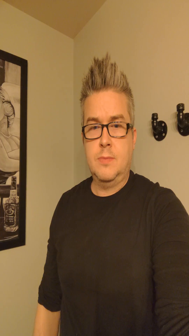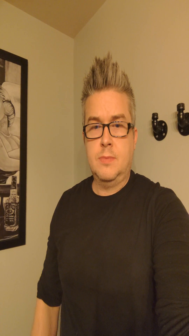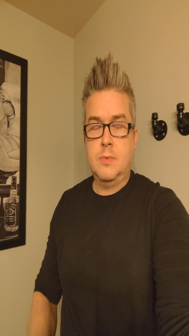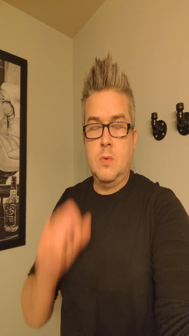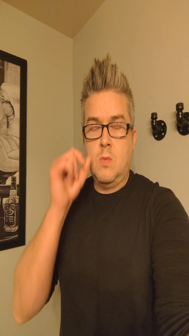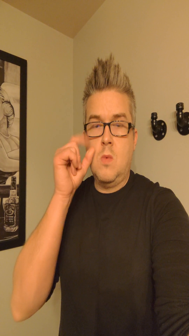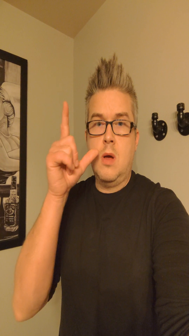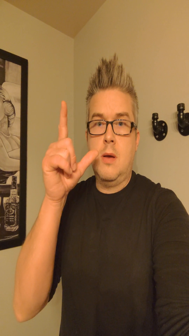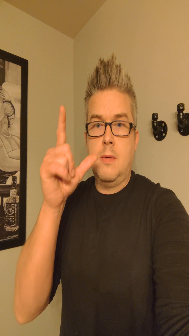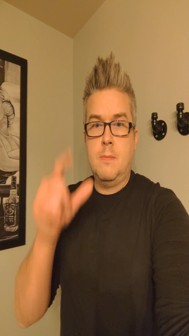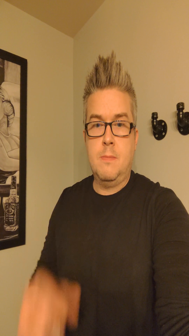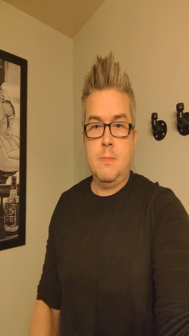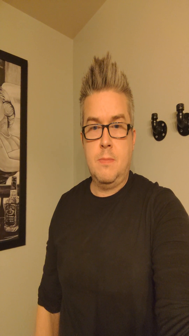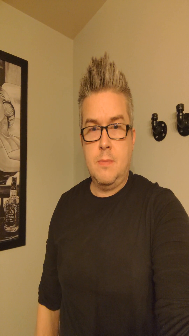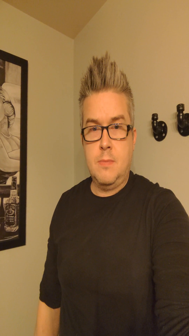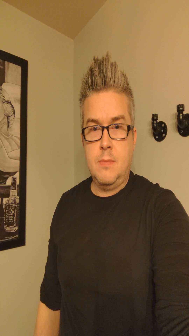wake